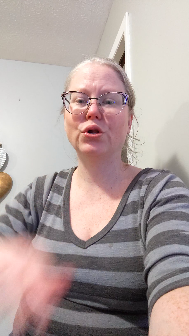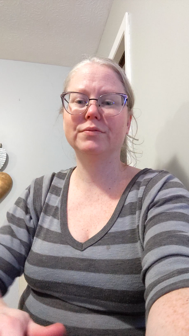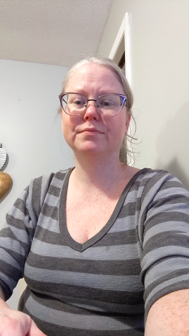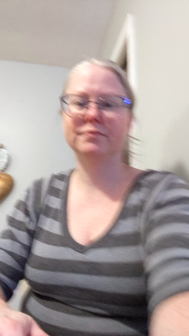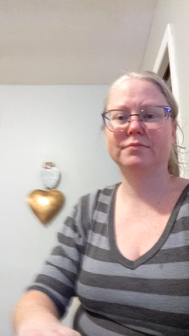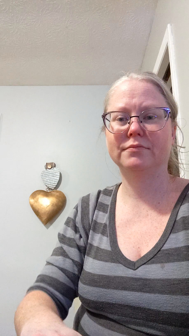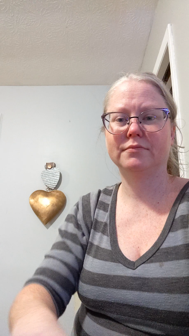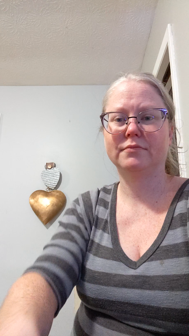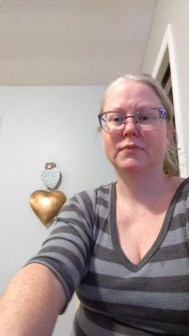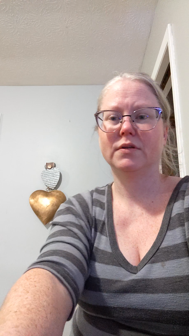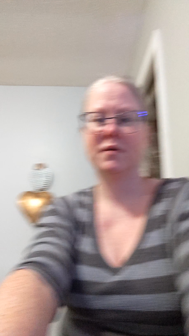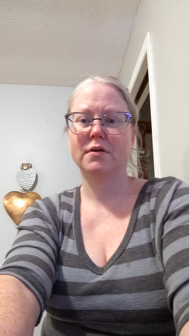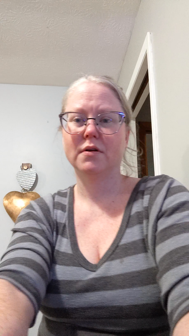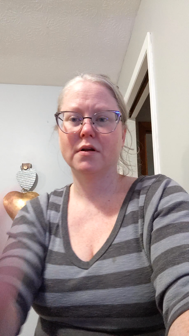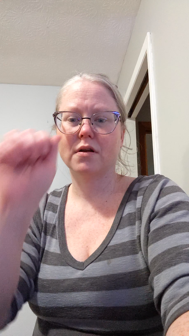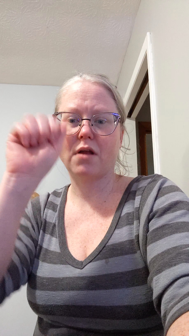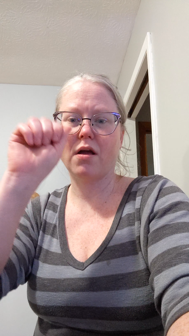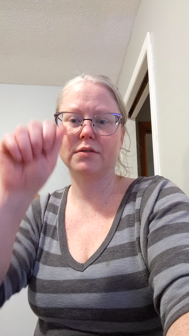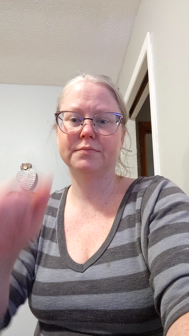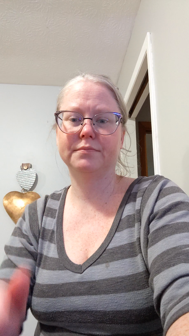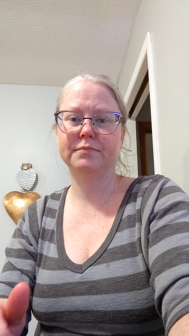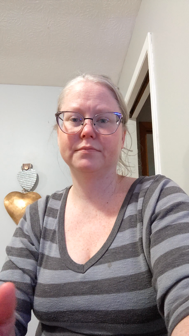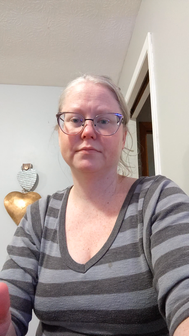knock